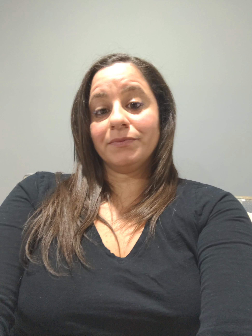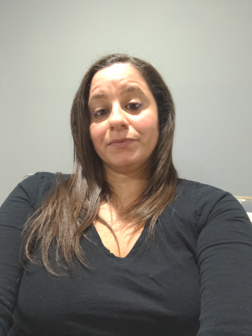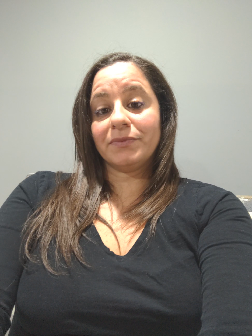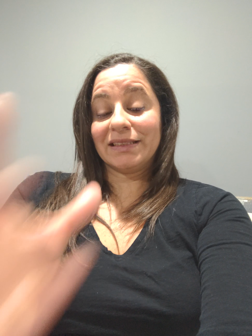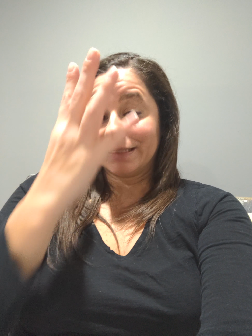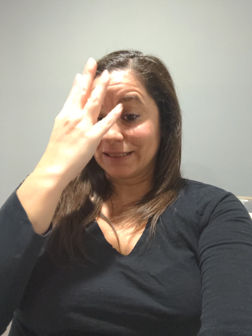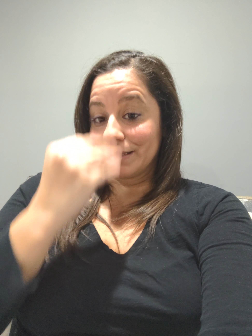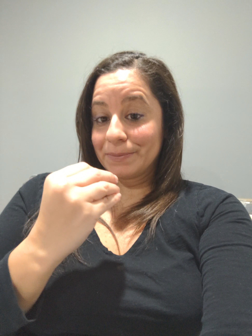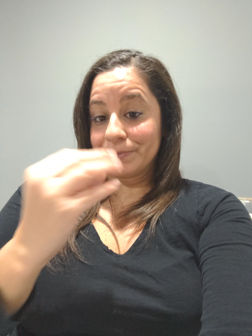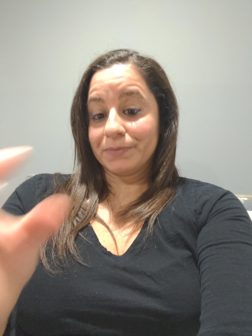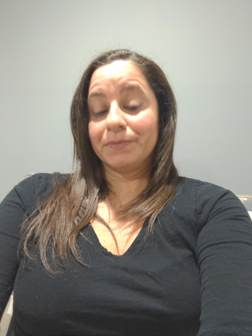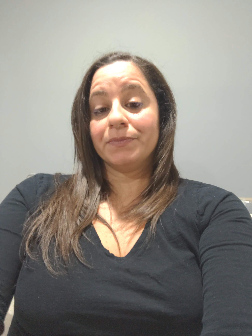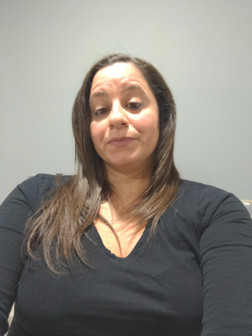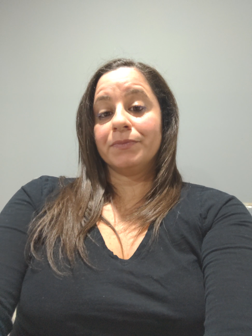sleep